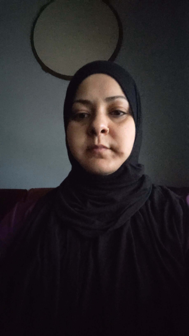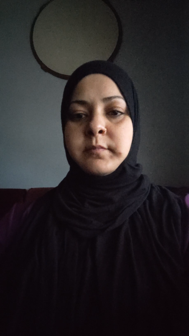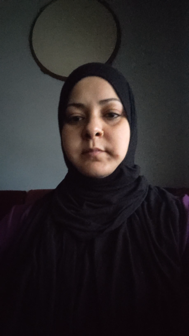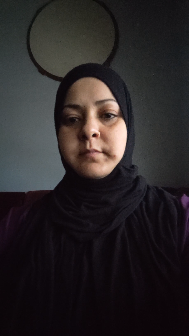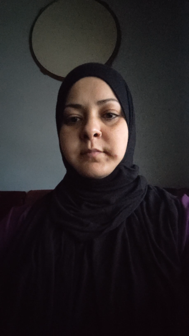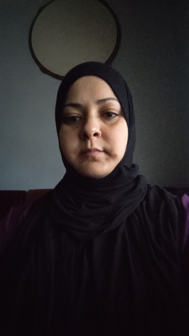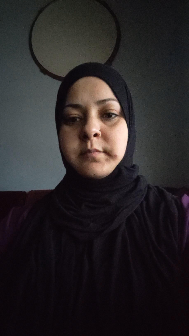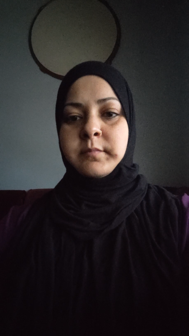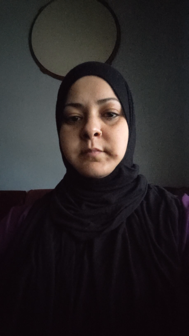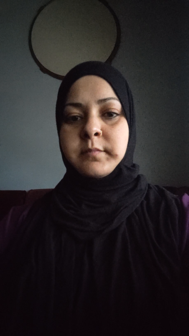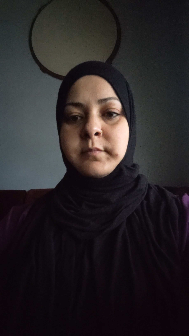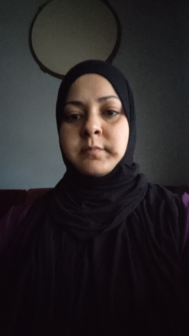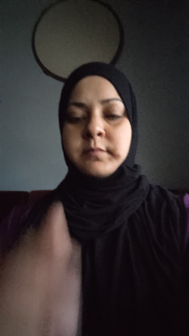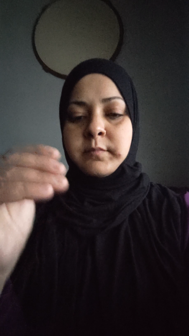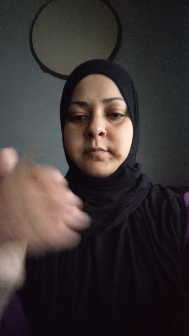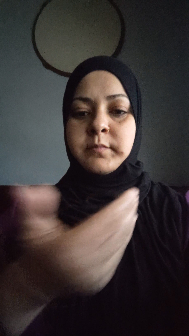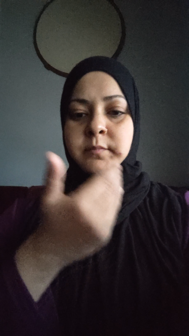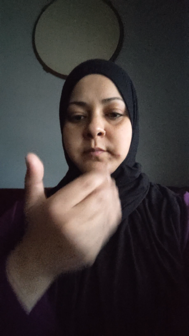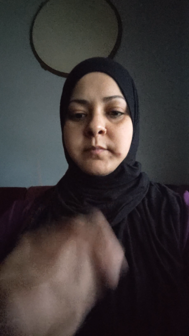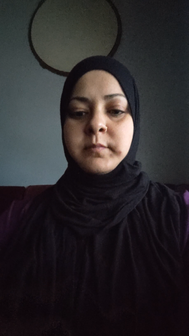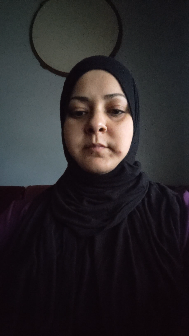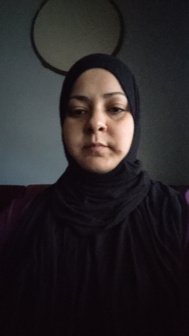new